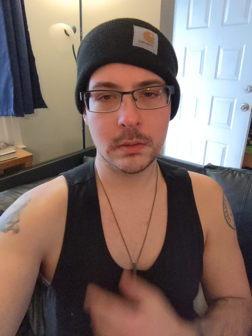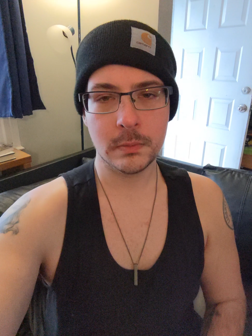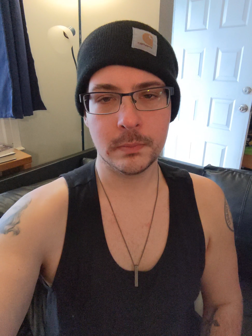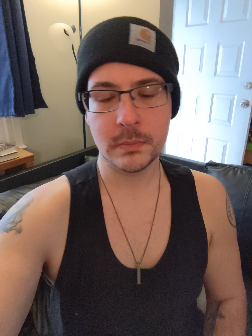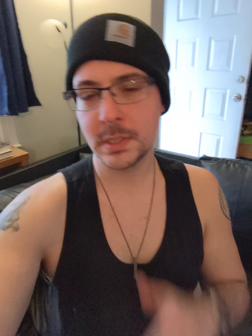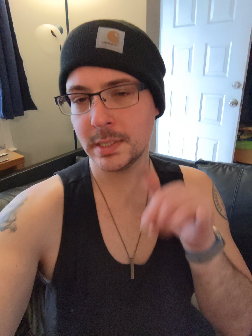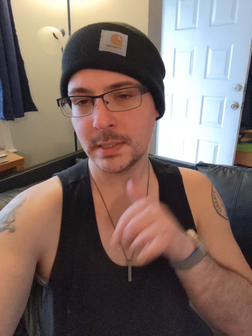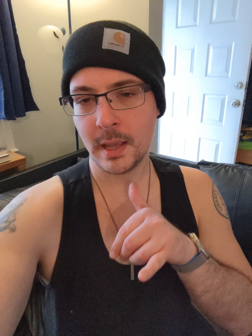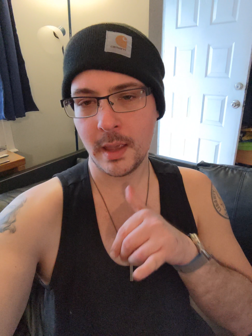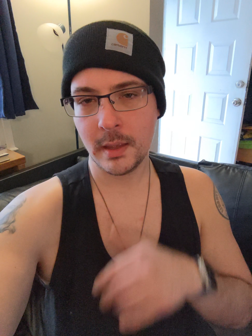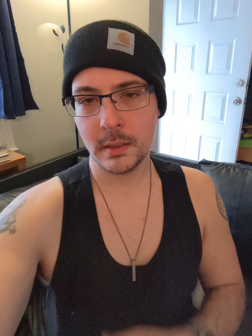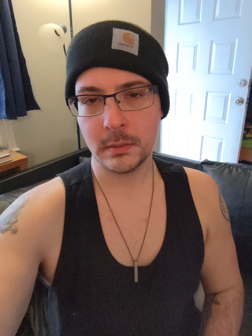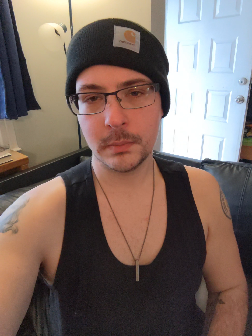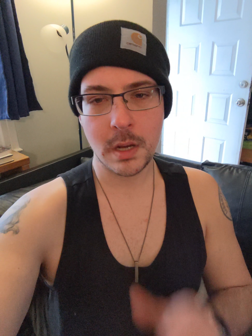stay